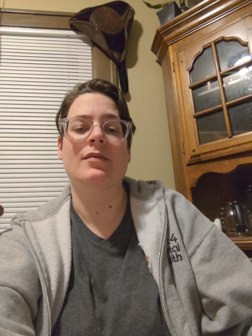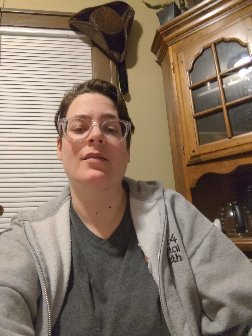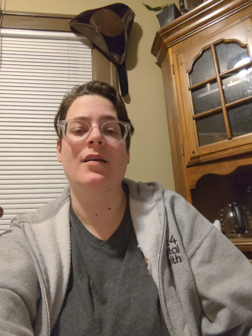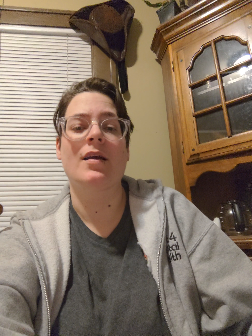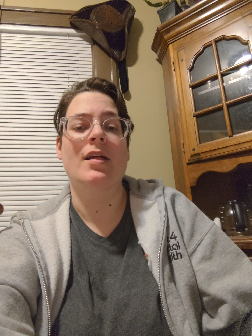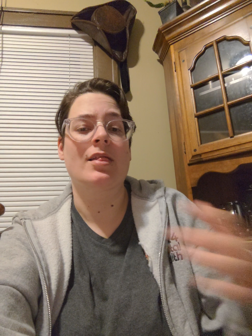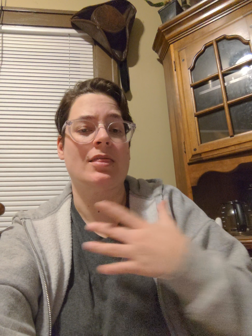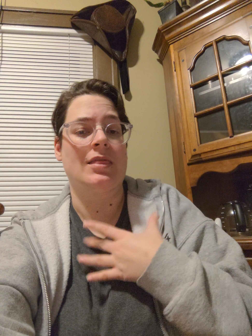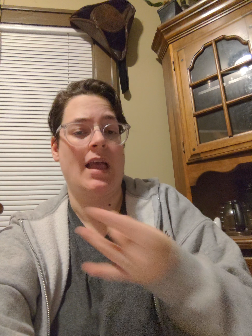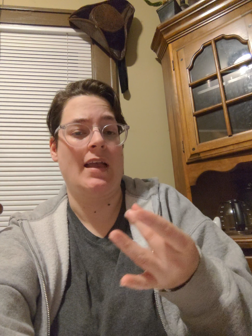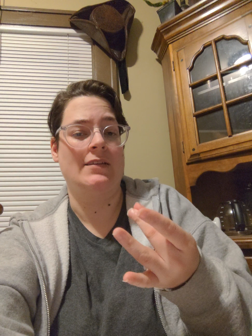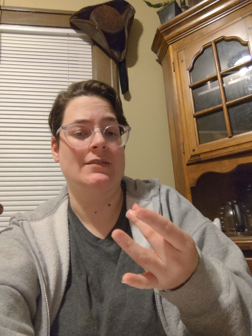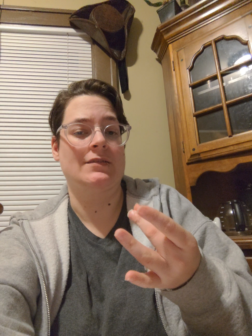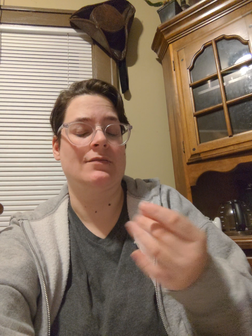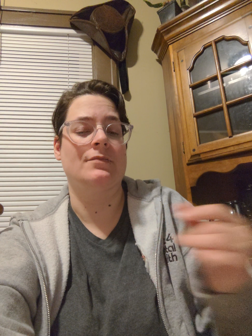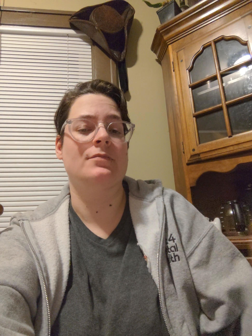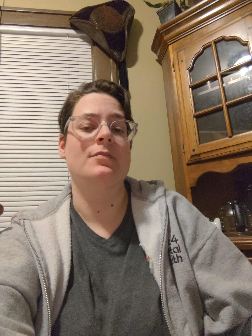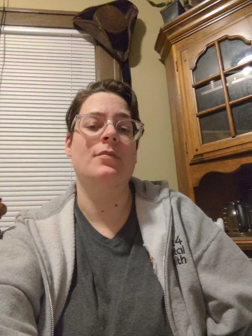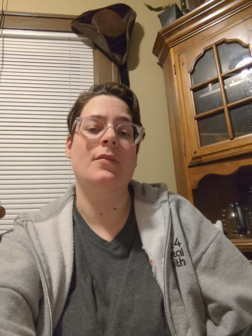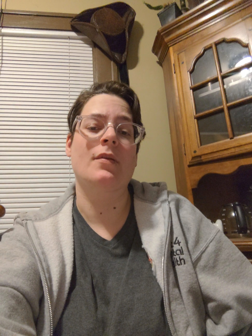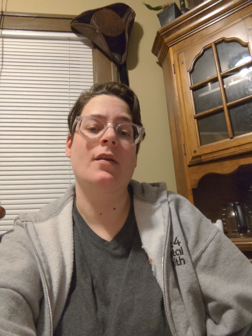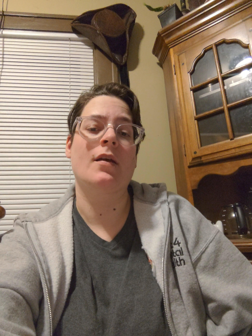like